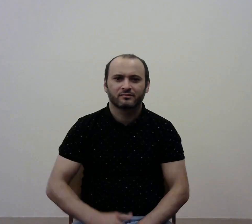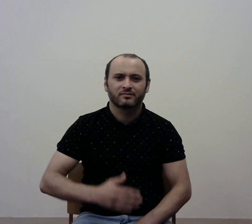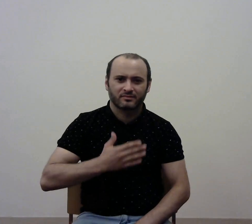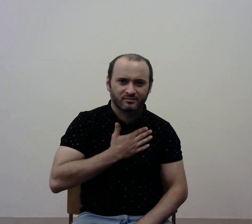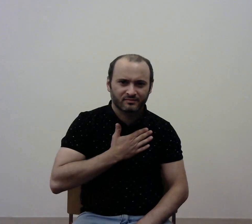mən